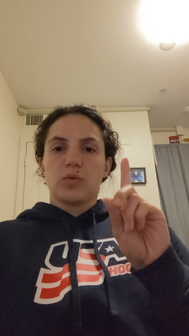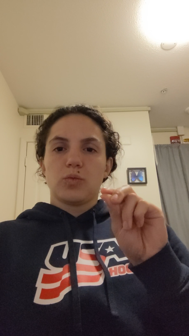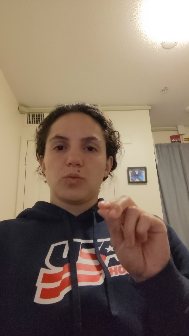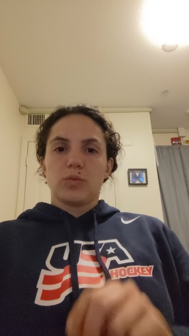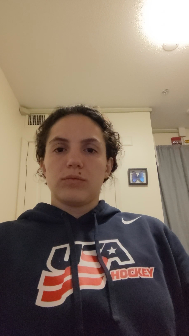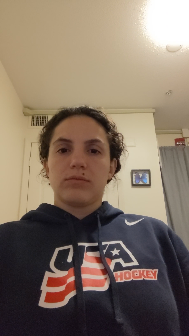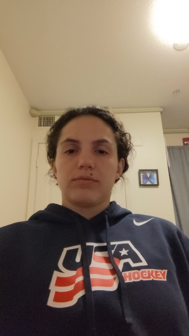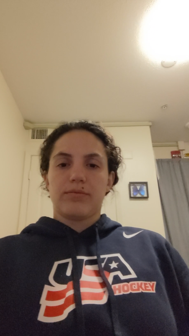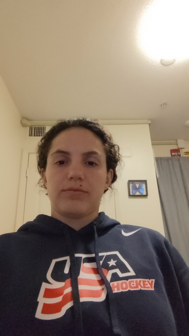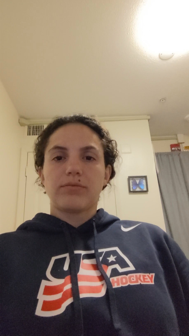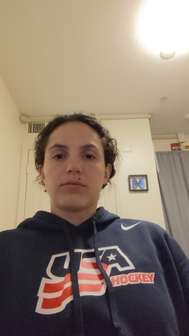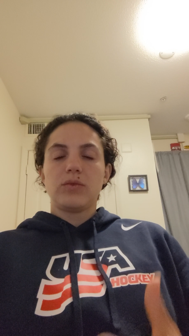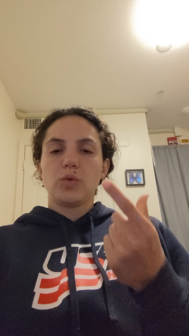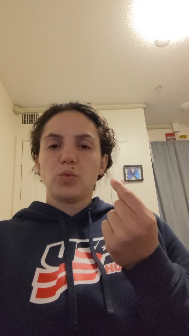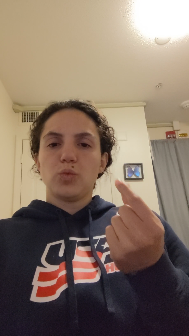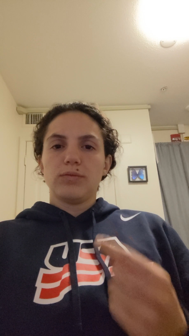do